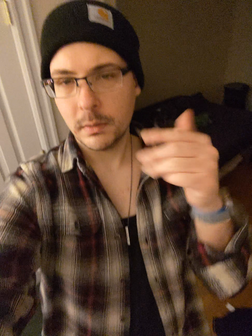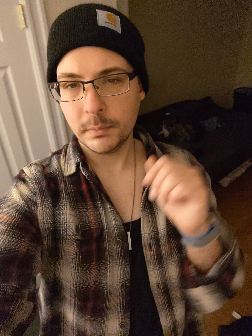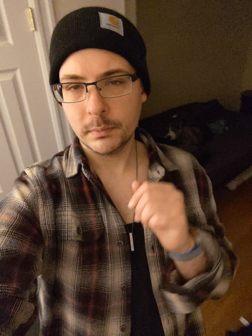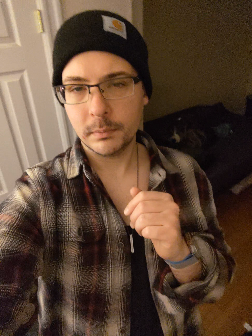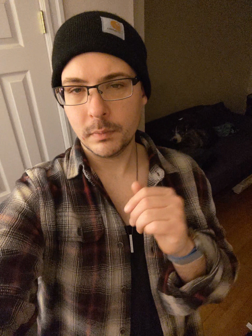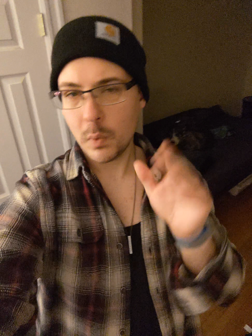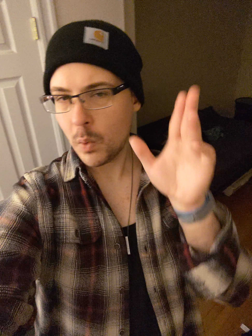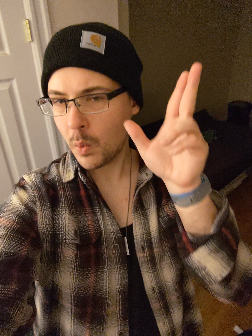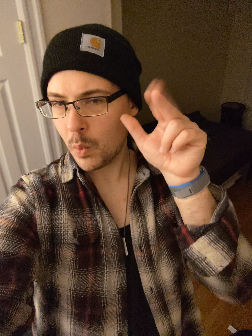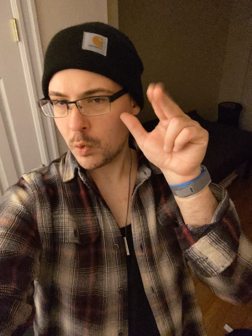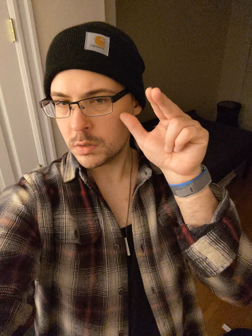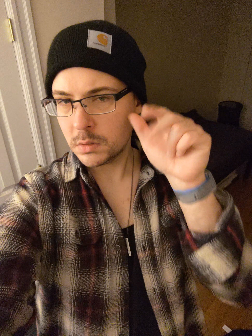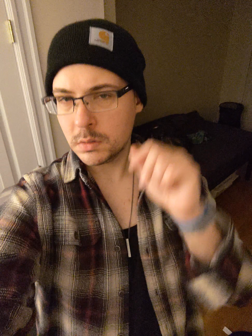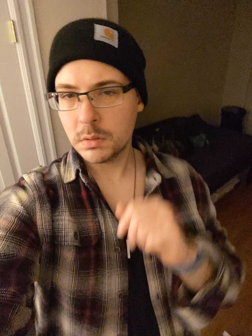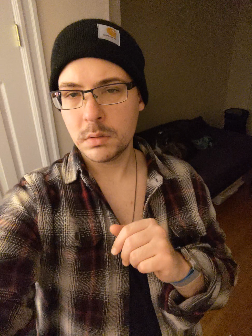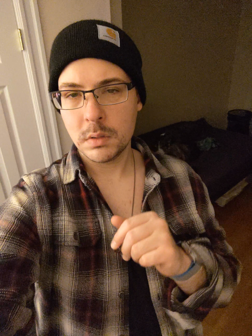horse